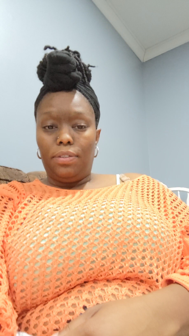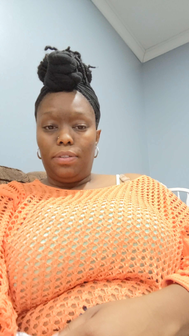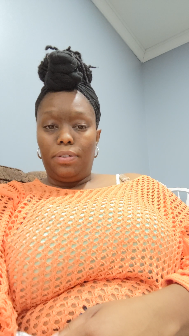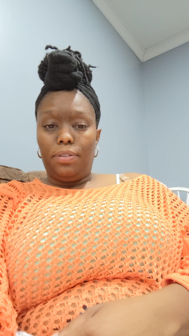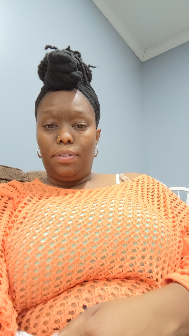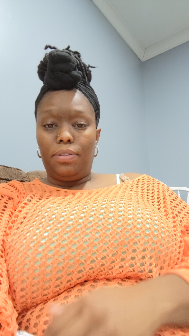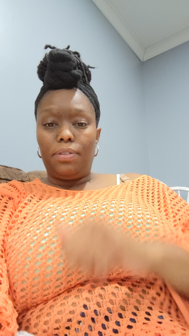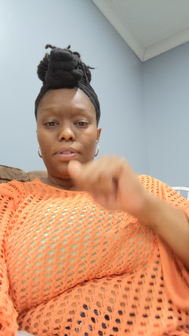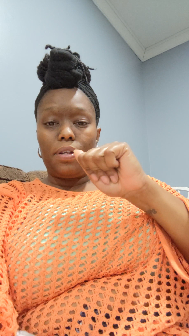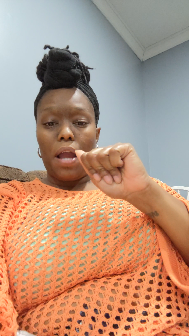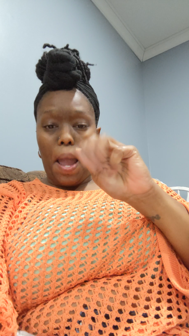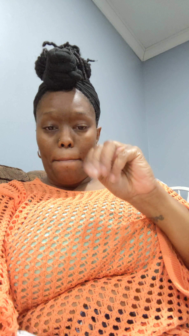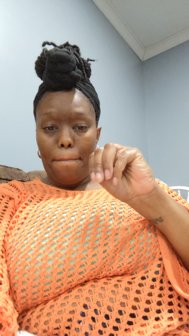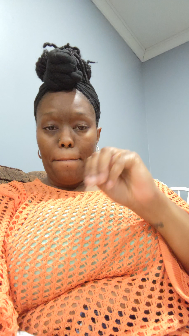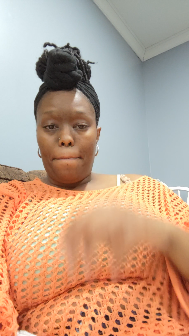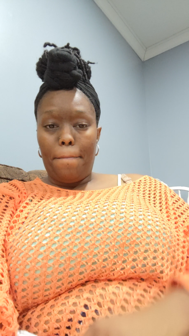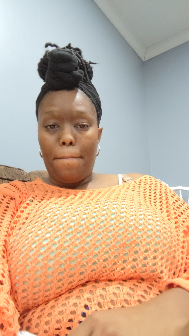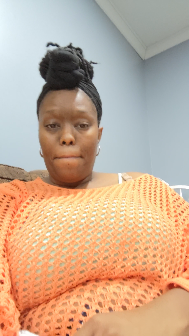am